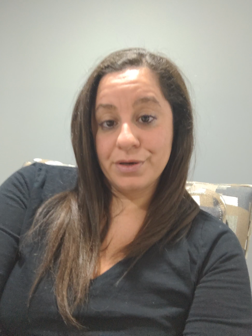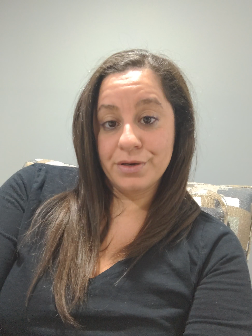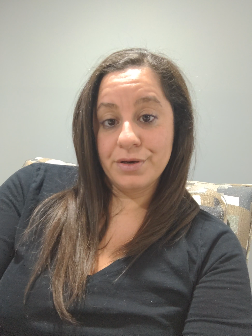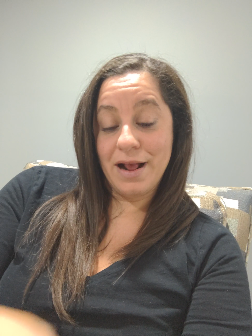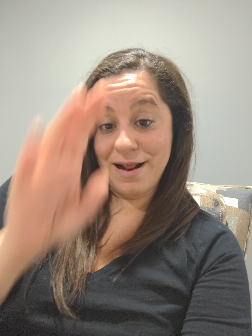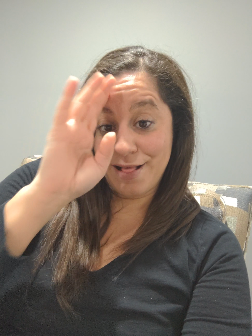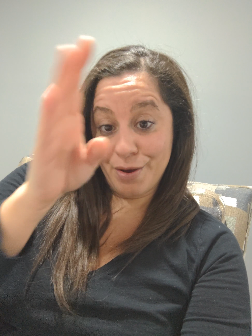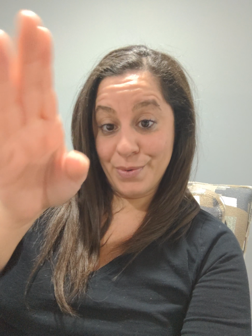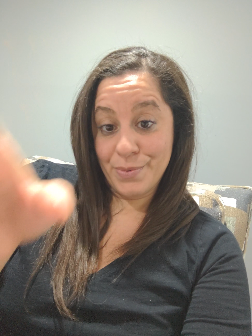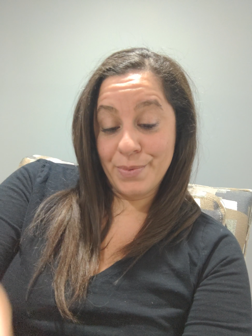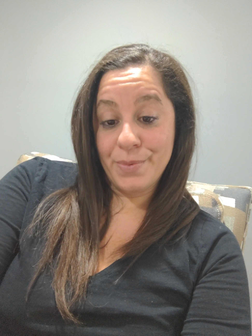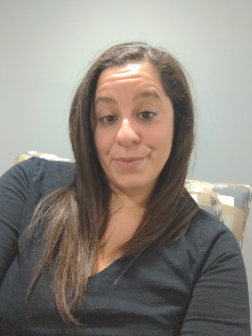hello